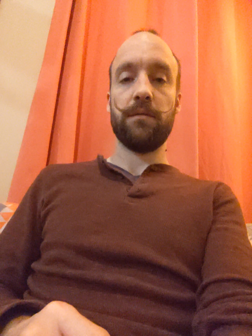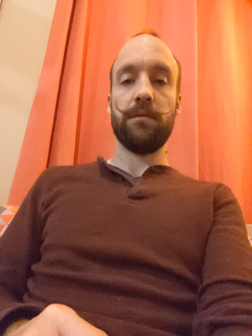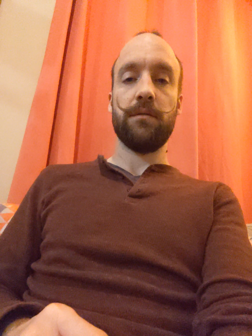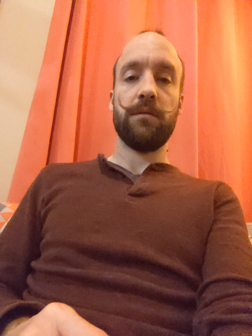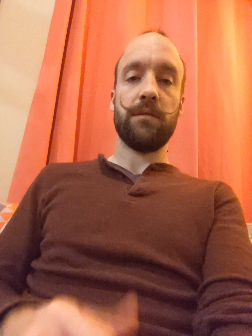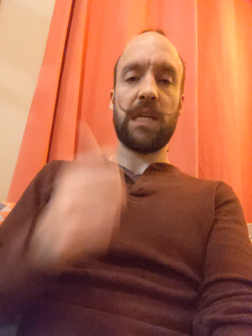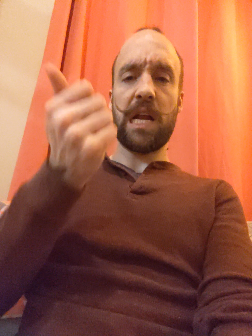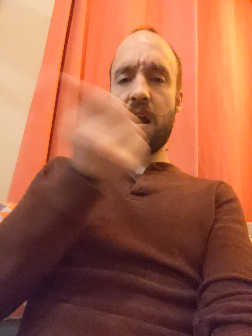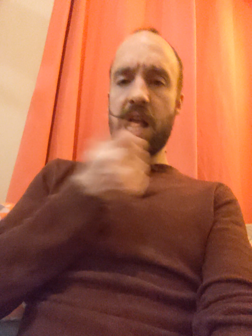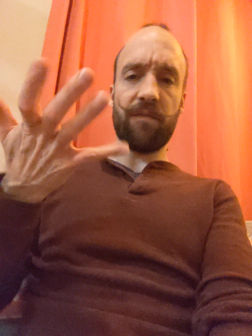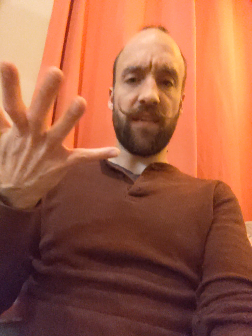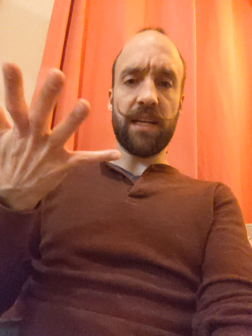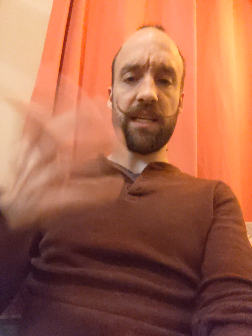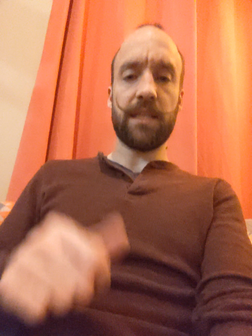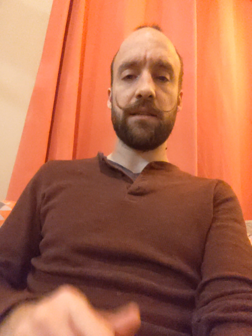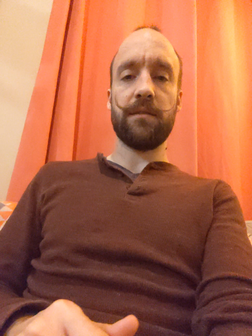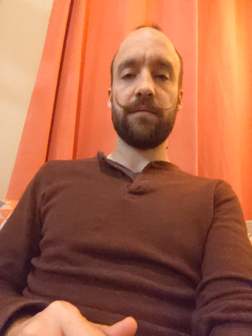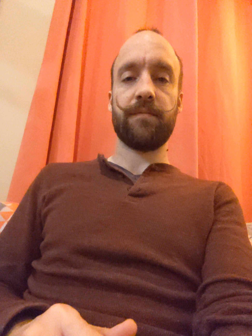every